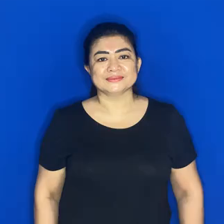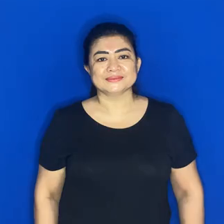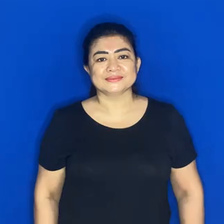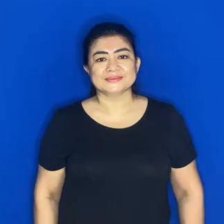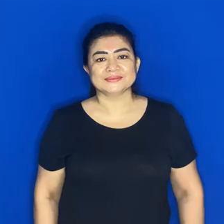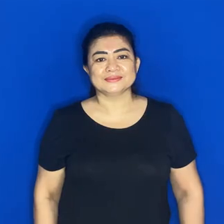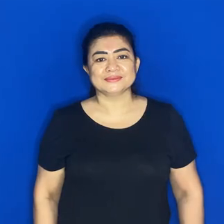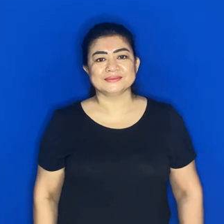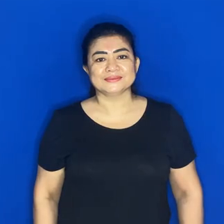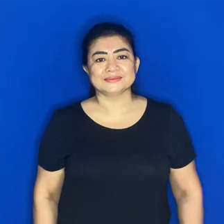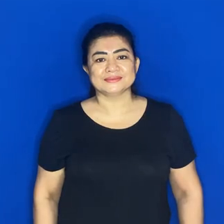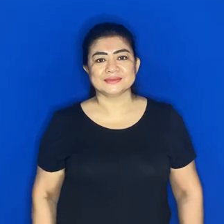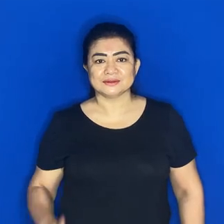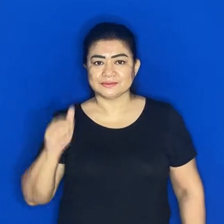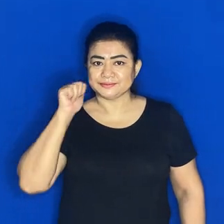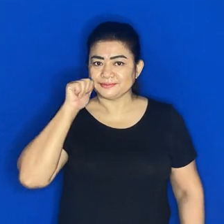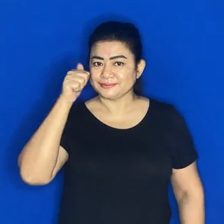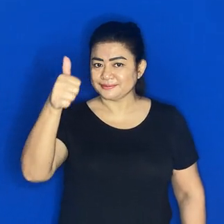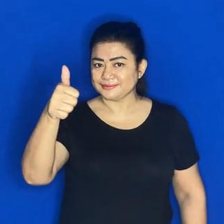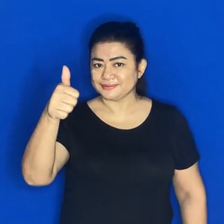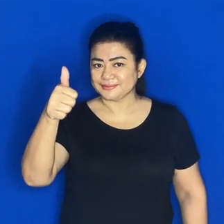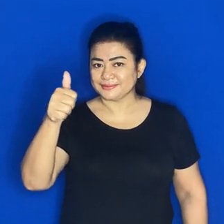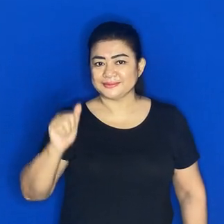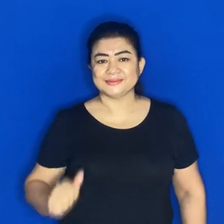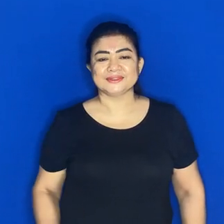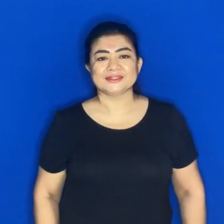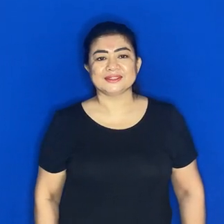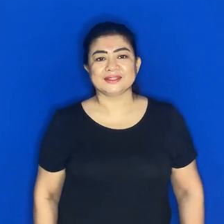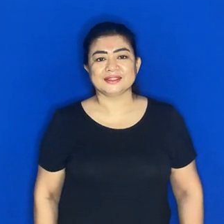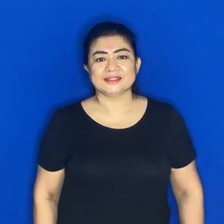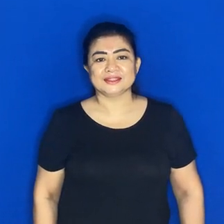tomorrow